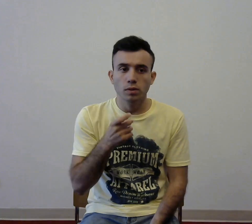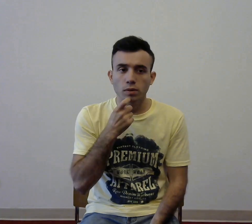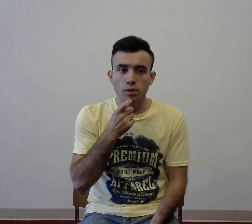dil